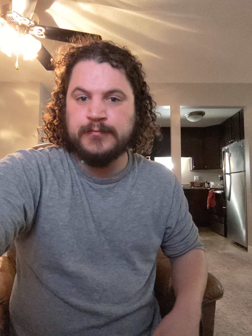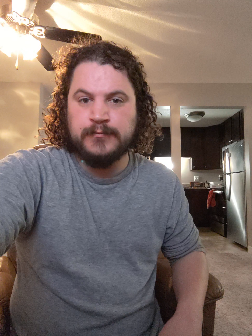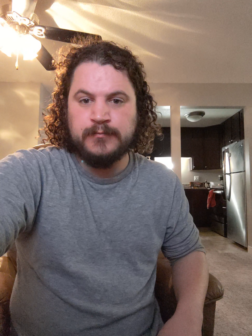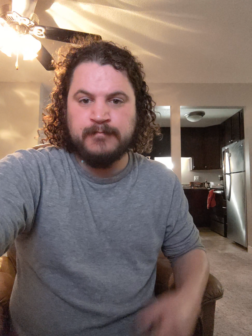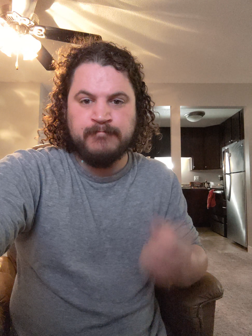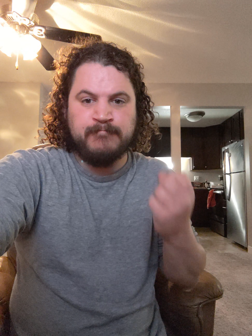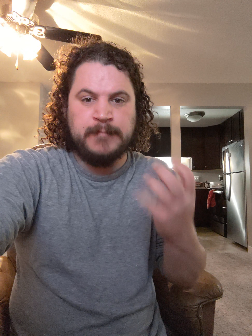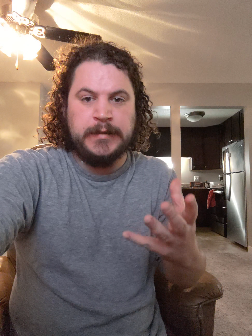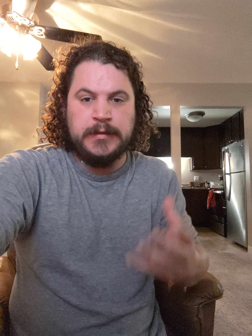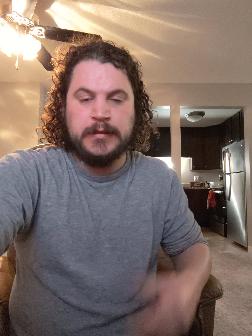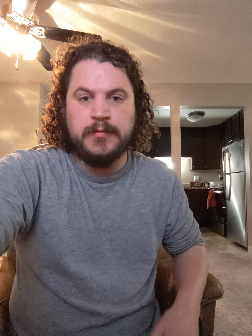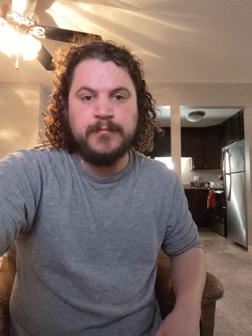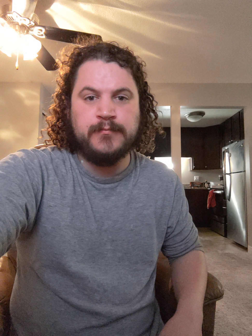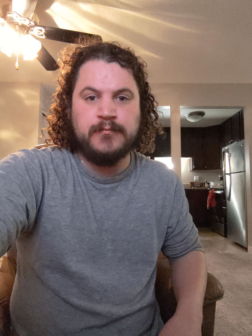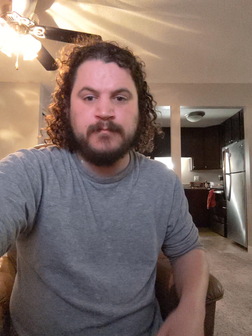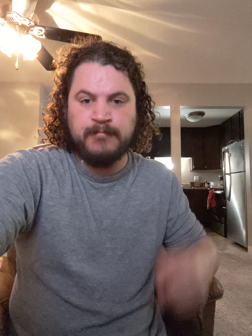many